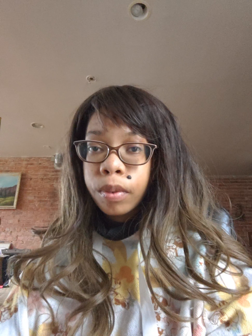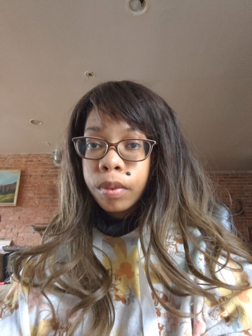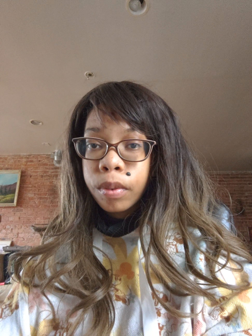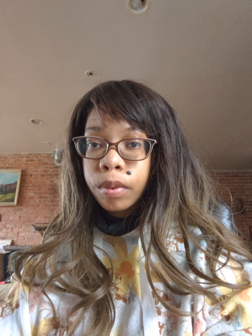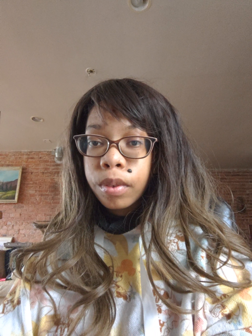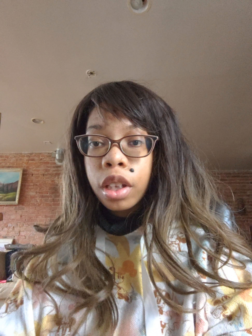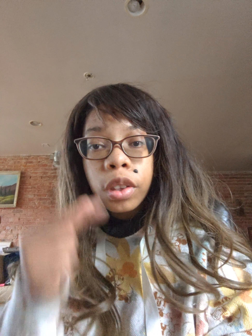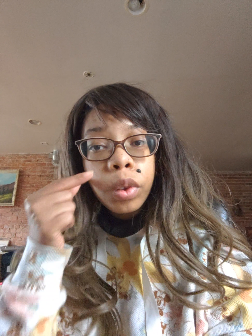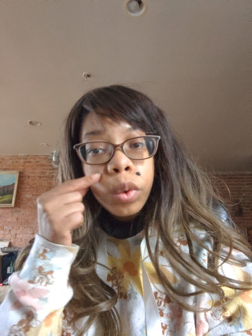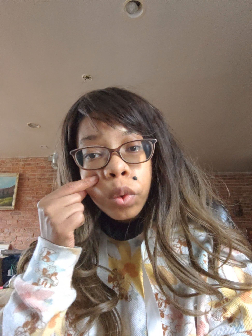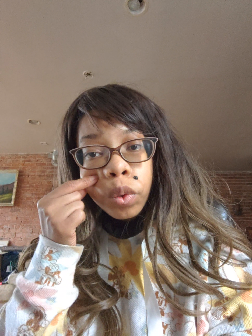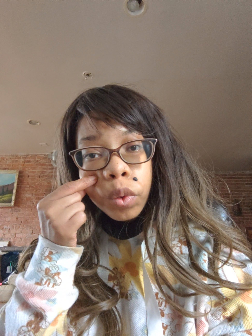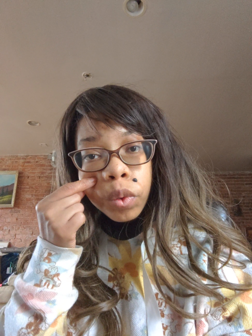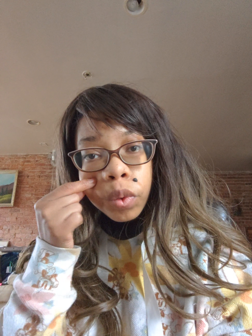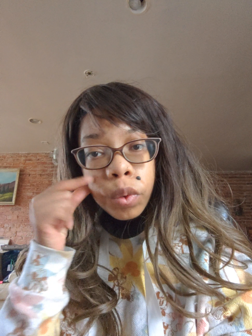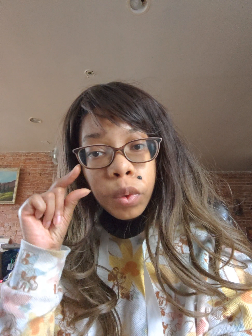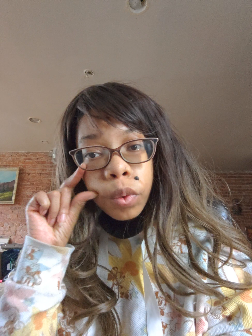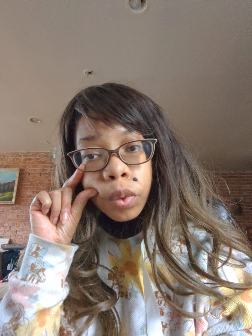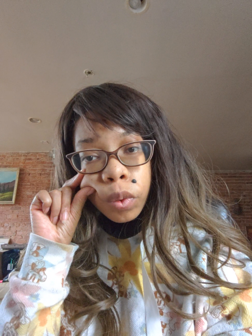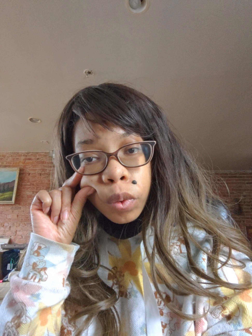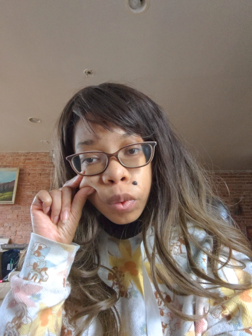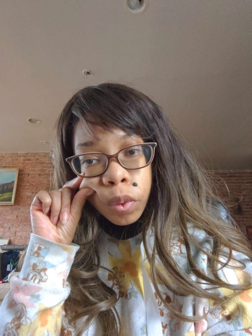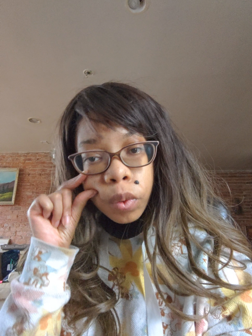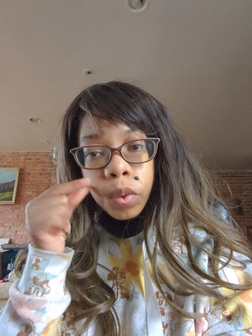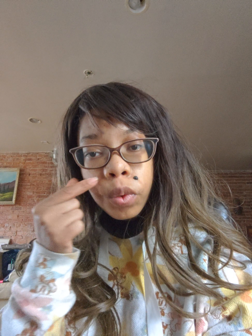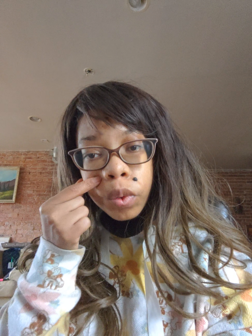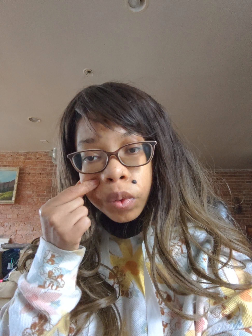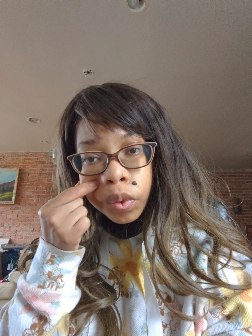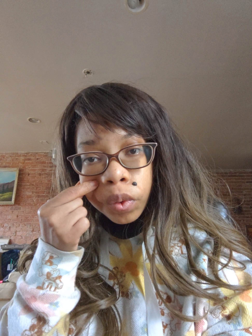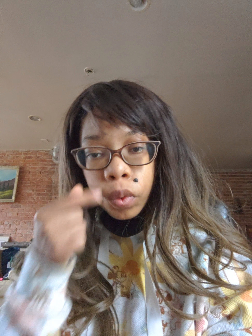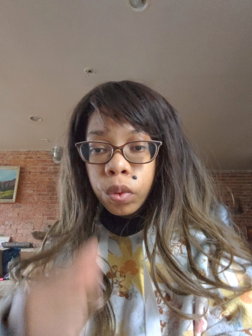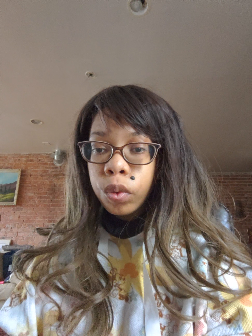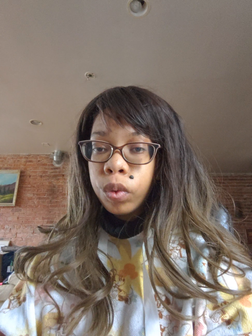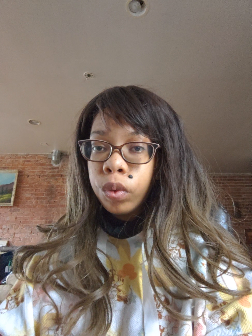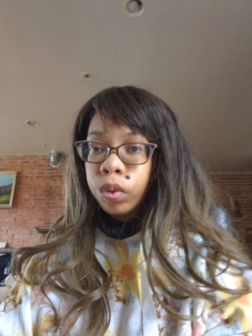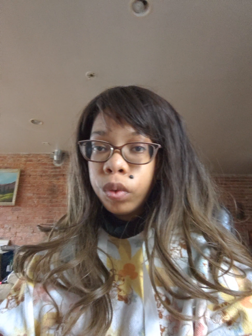cheek